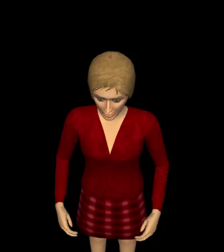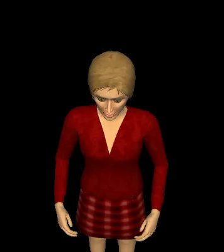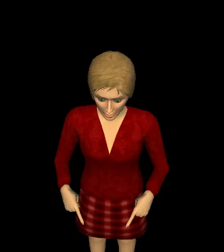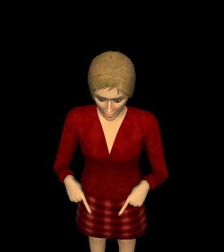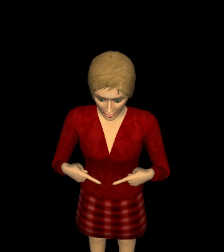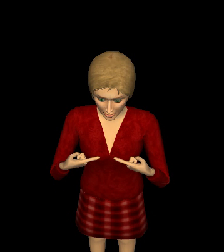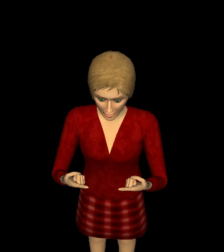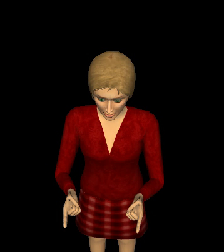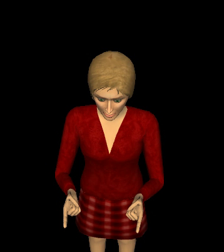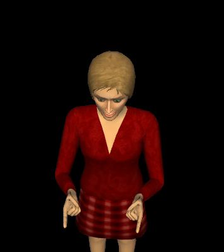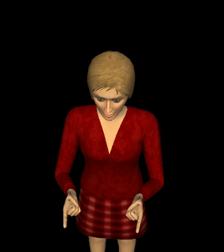يذهب